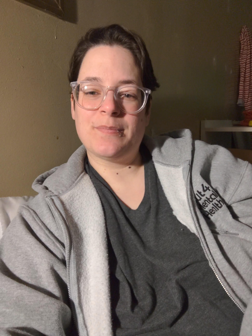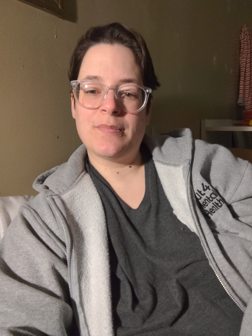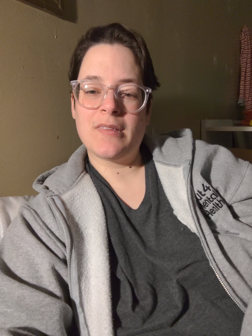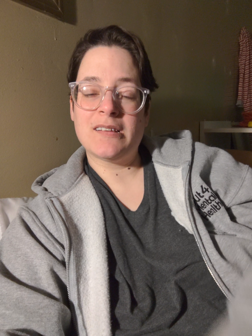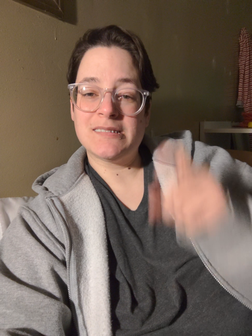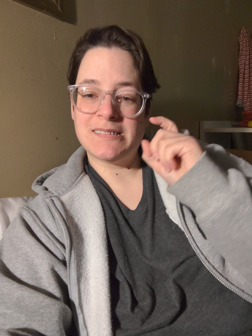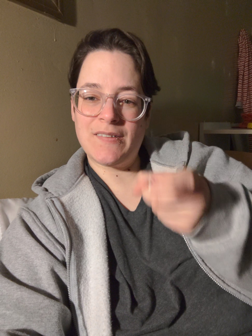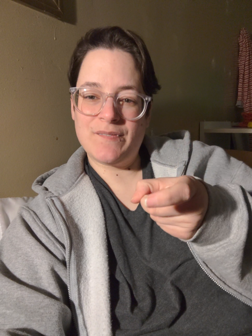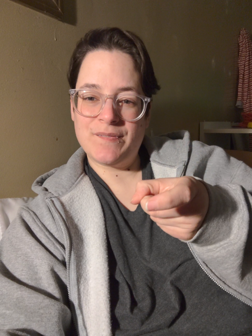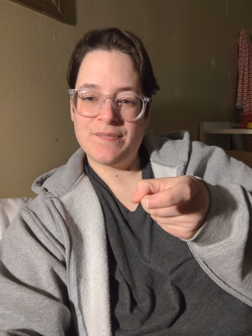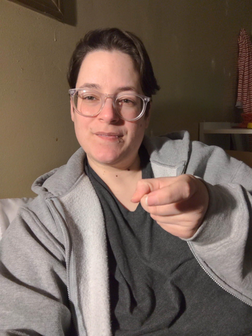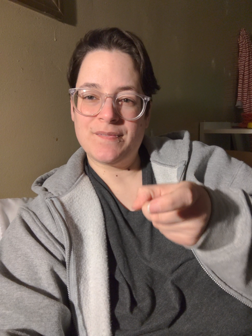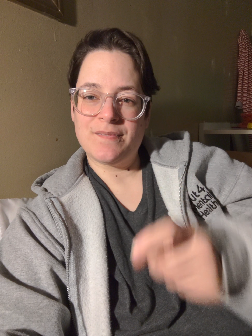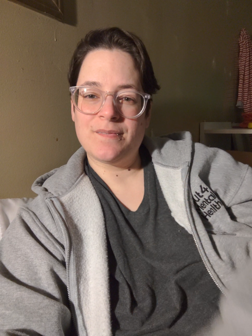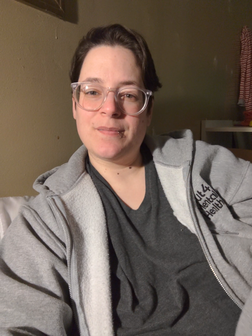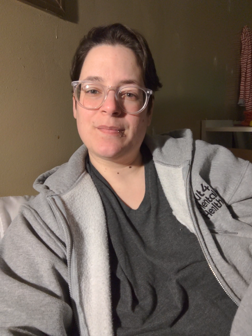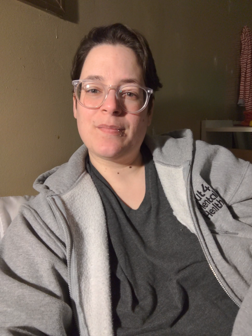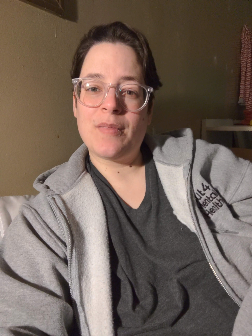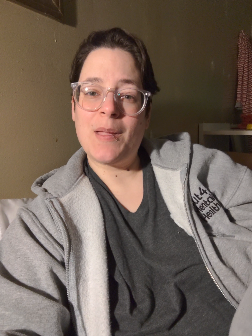gift